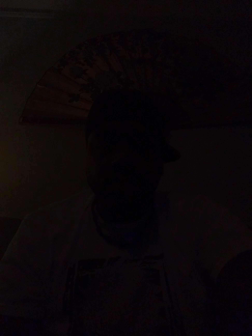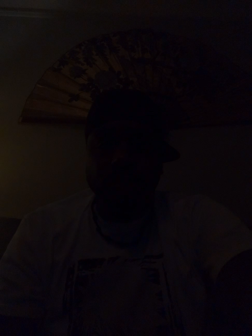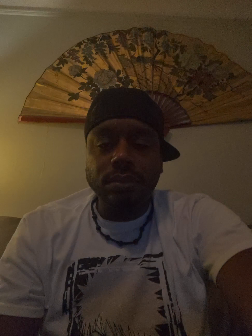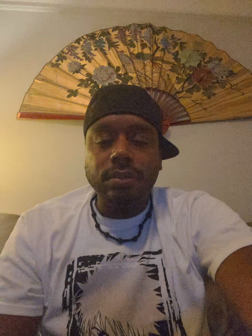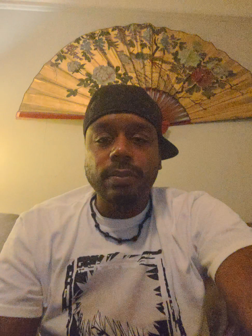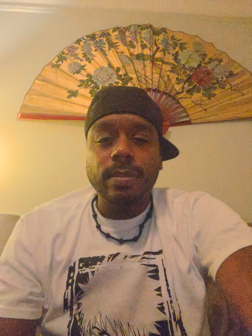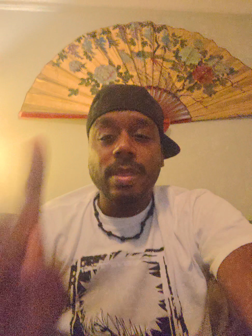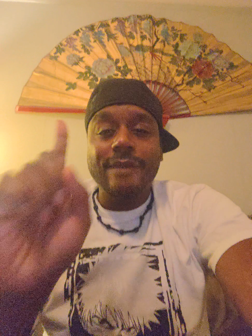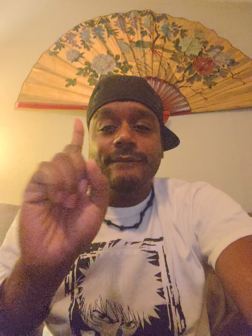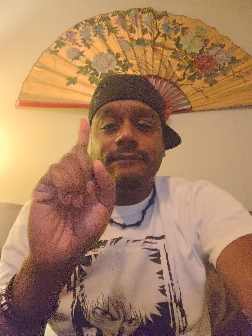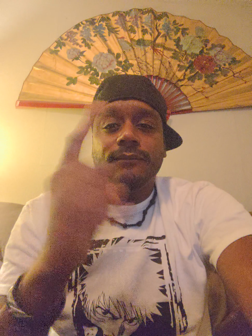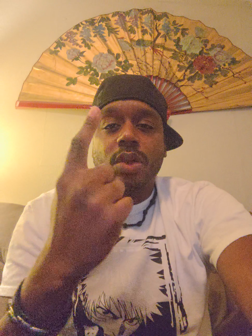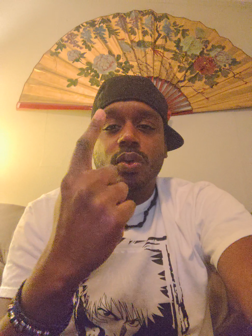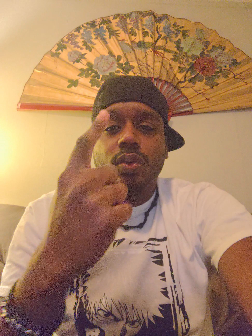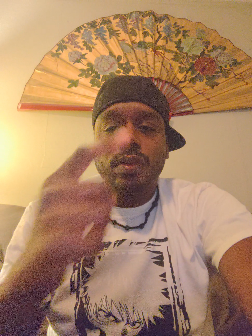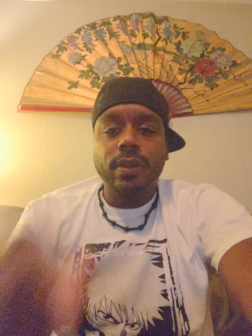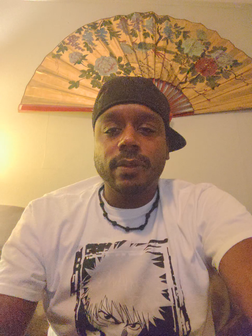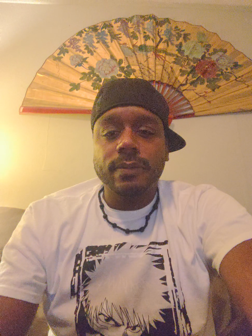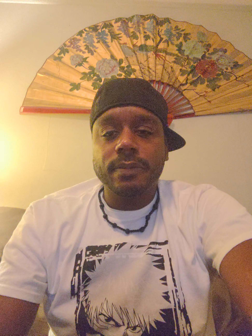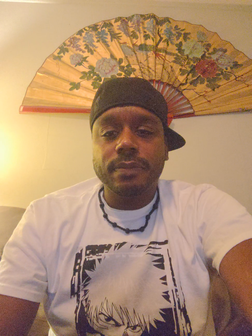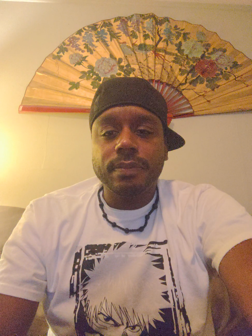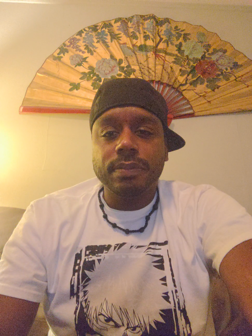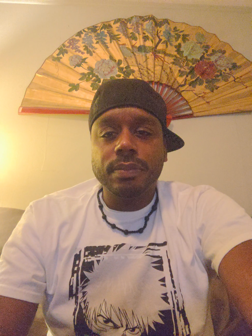first